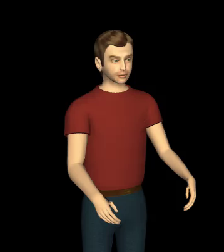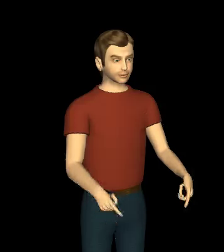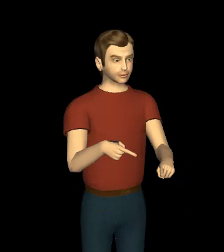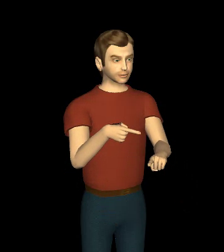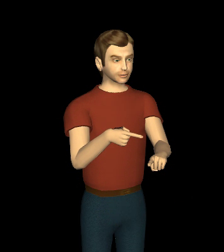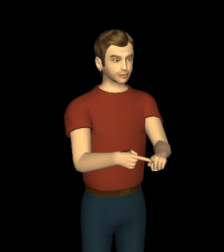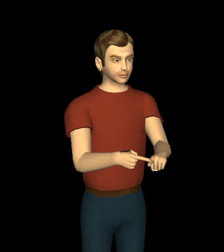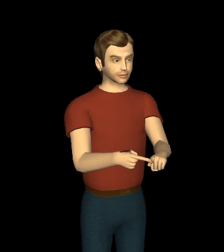نصف